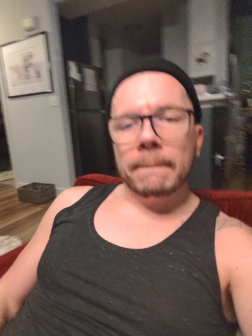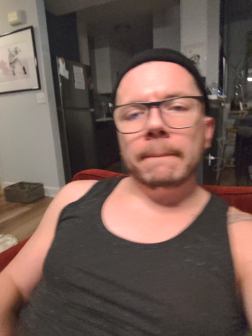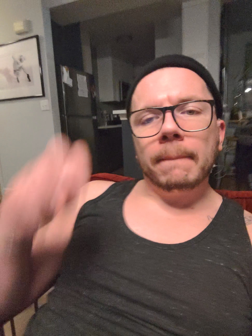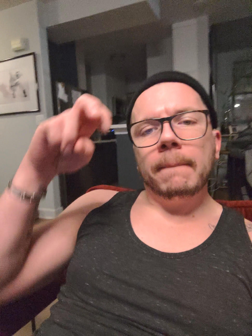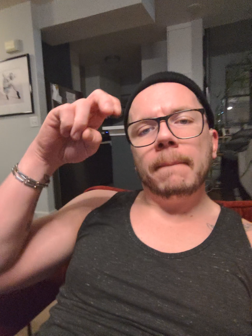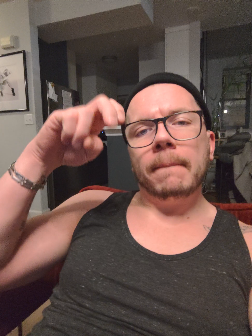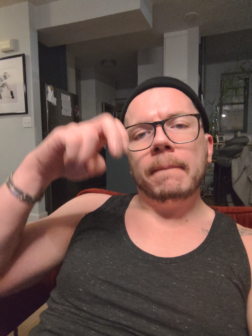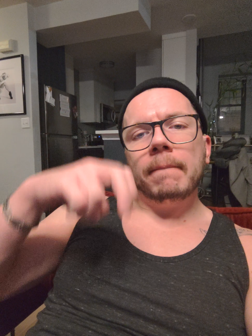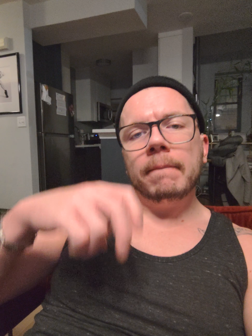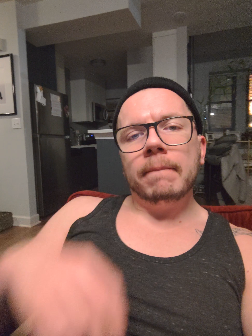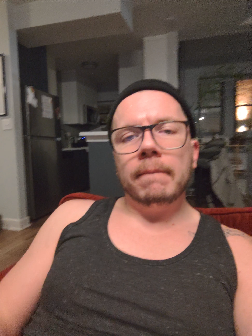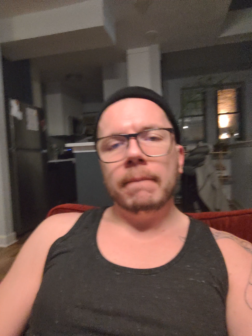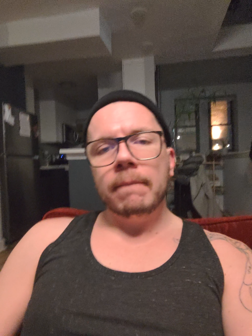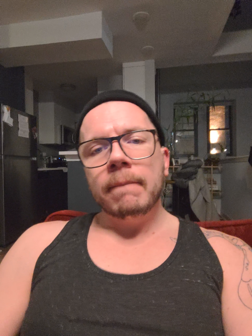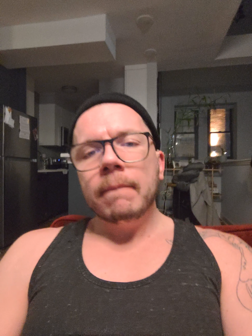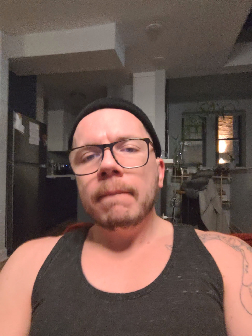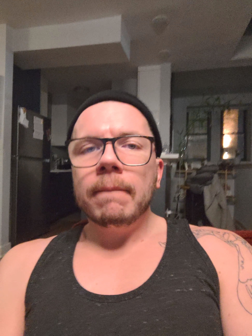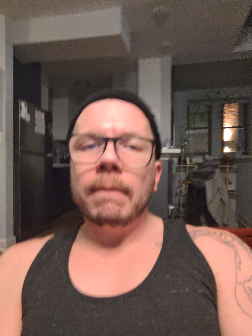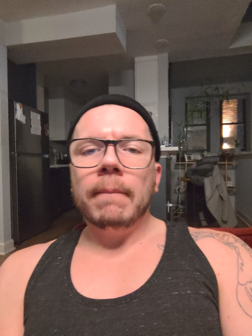stairs